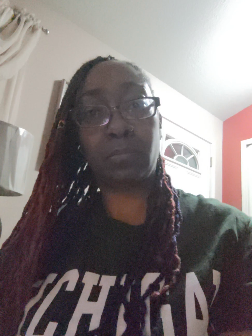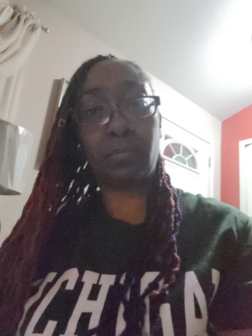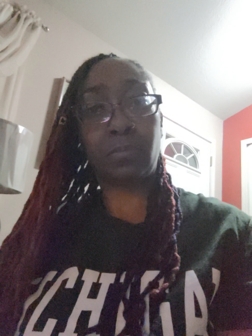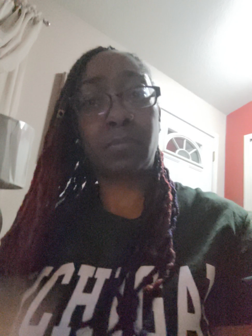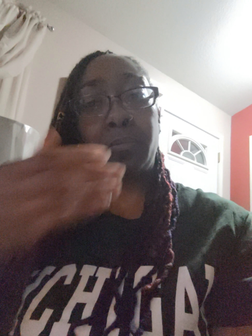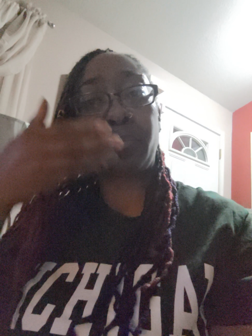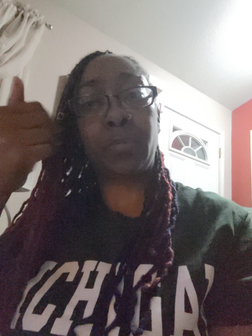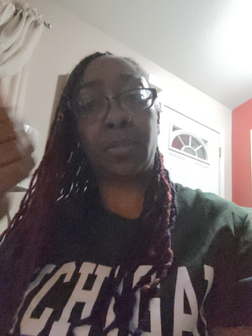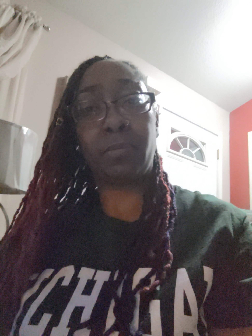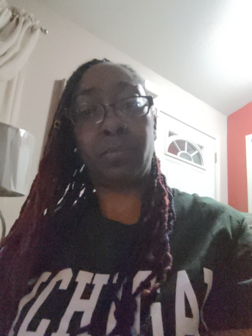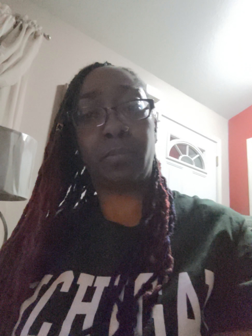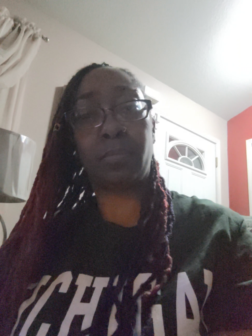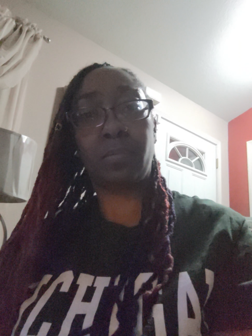better